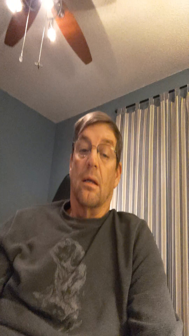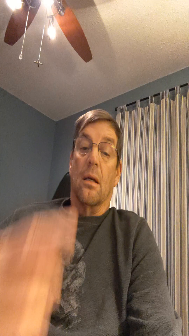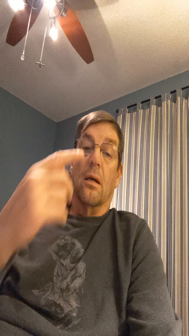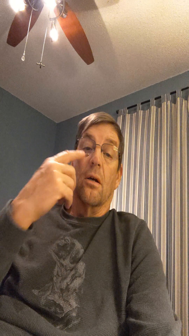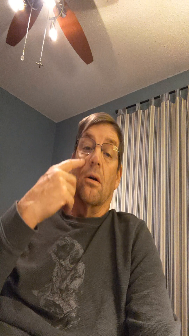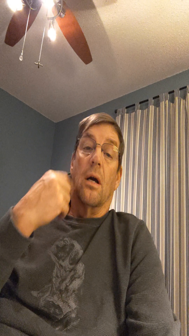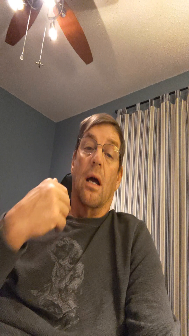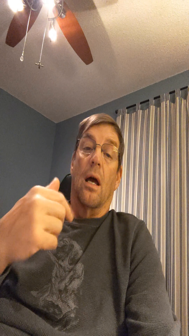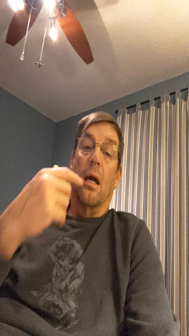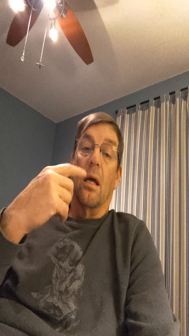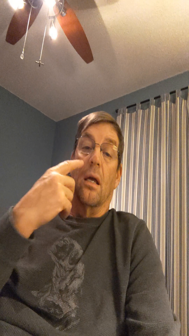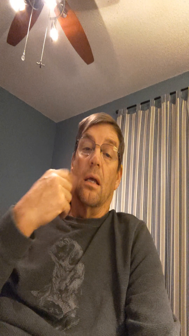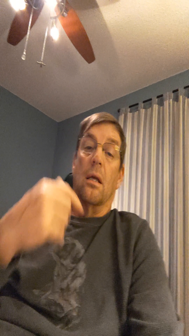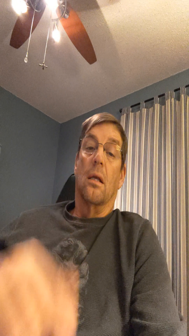cry